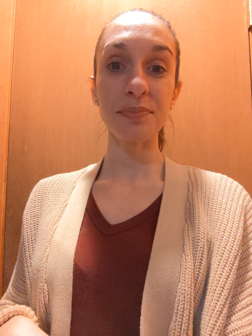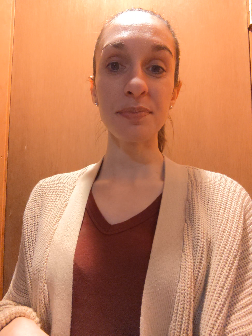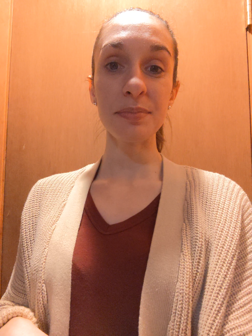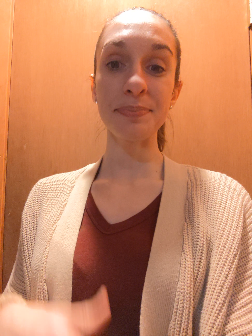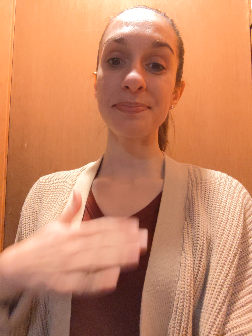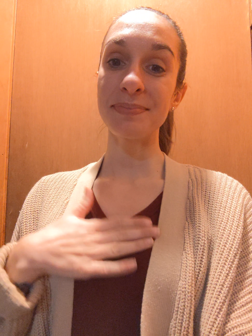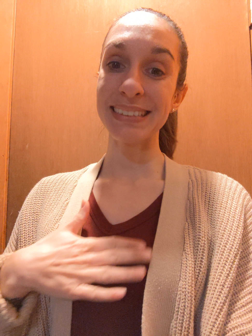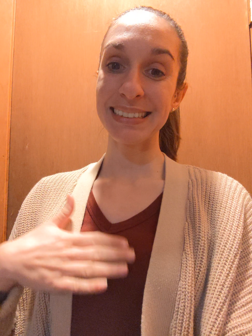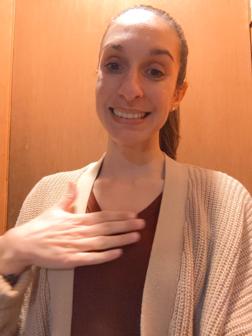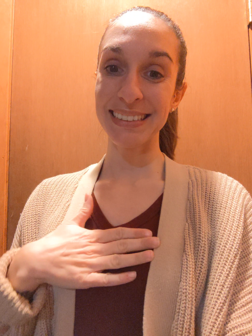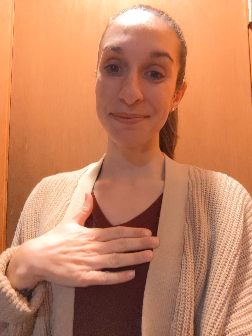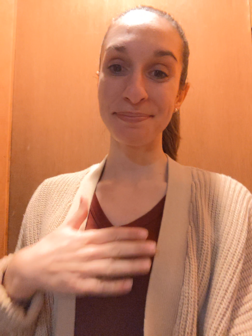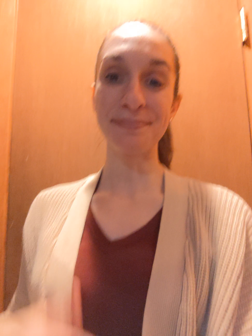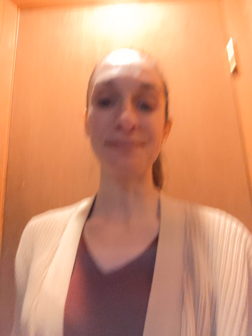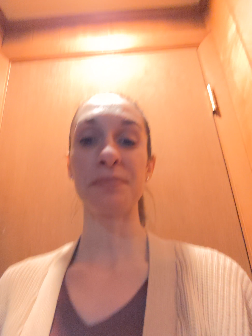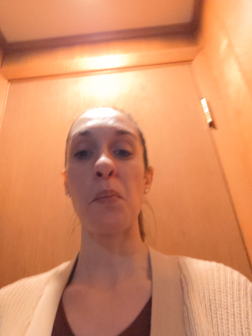please